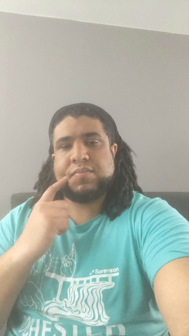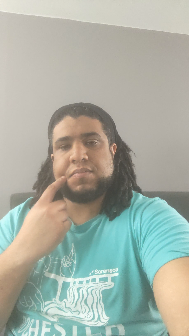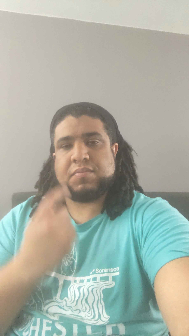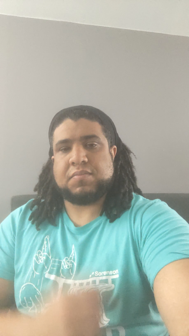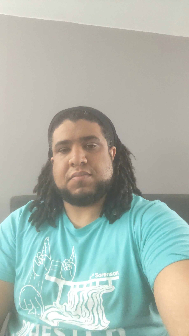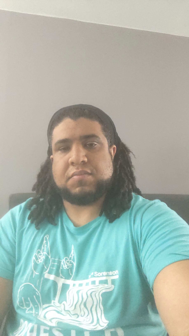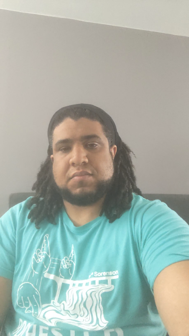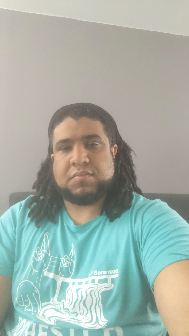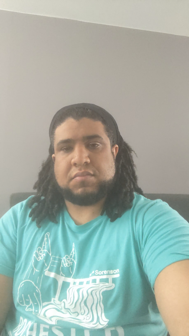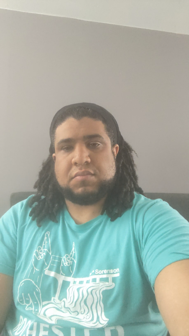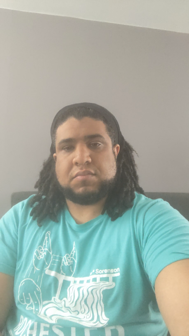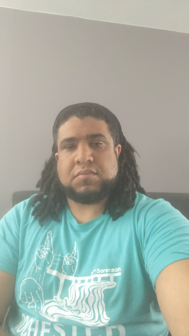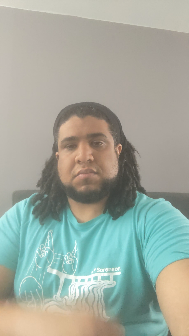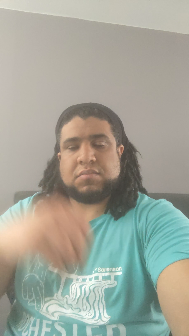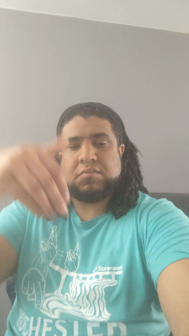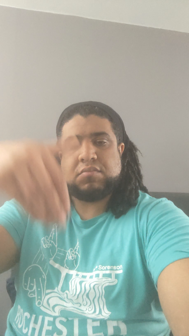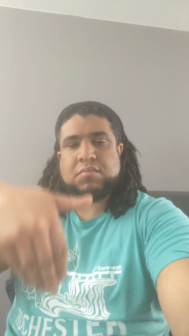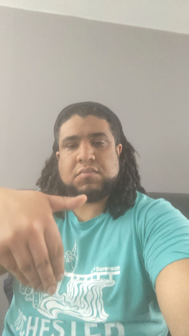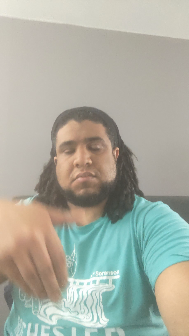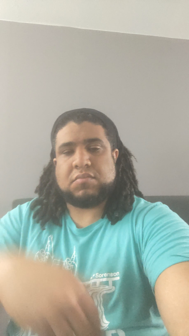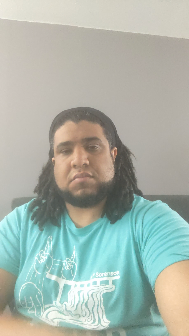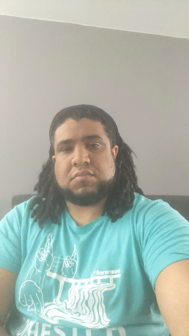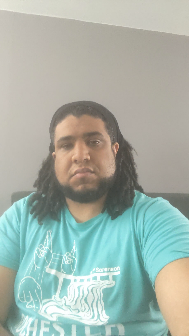night night